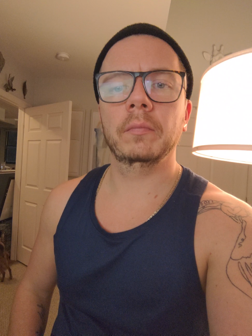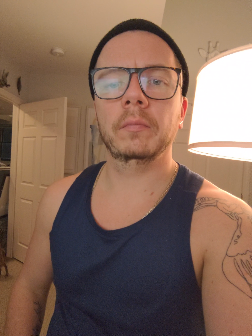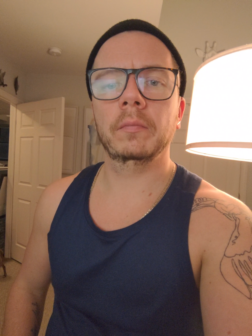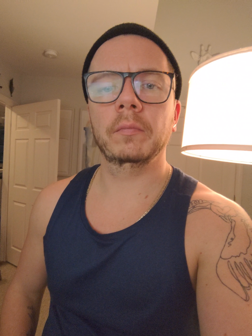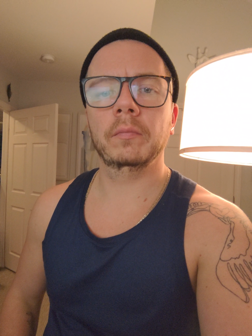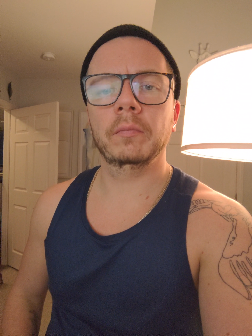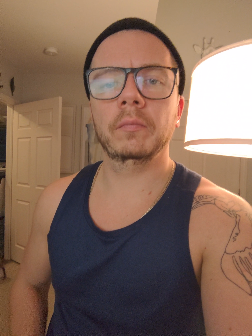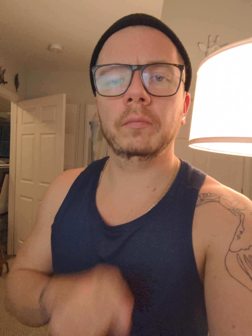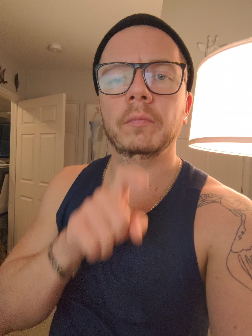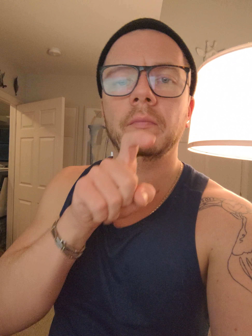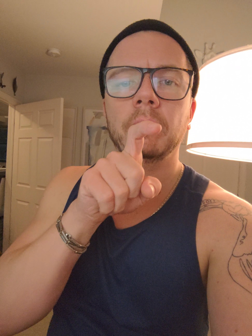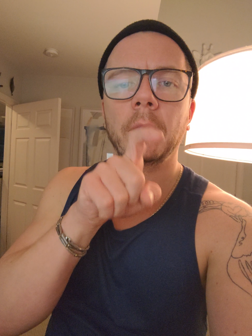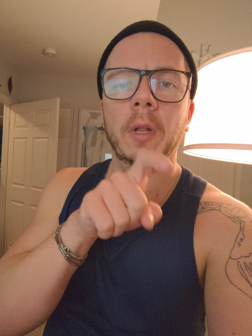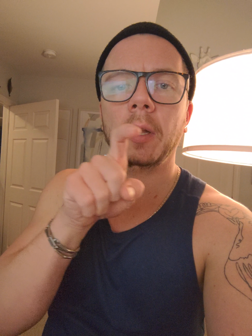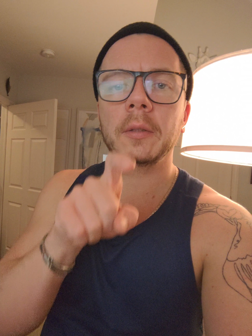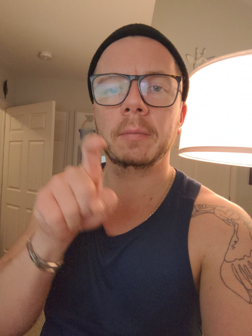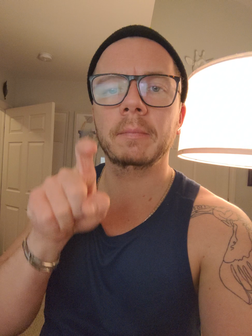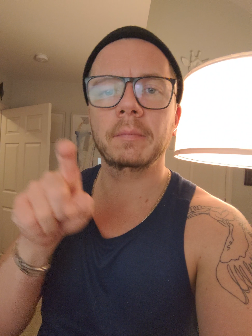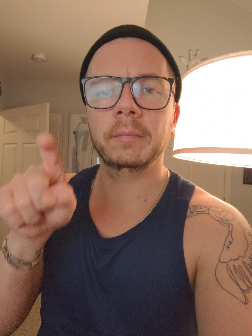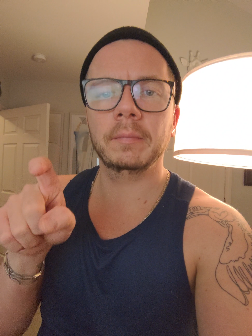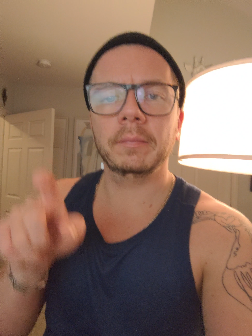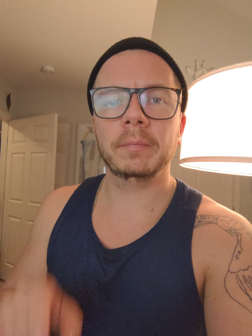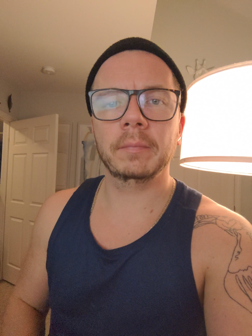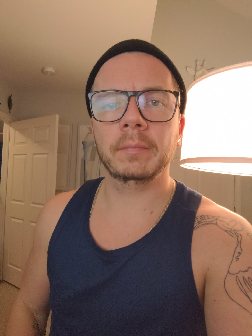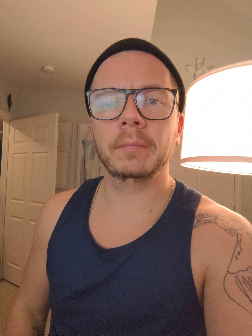closet